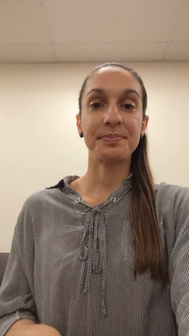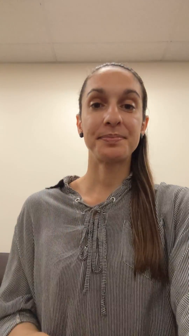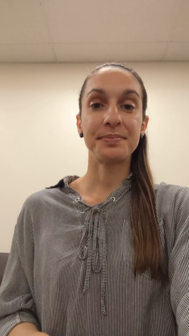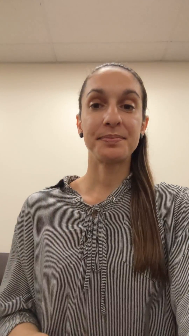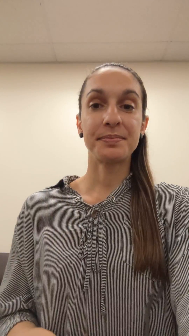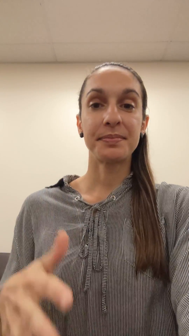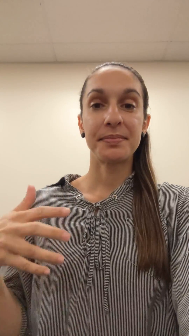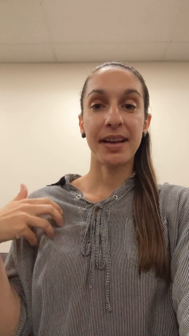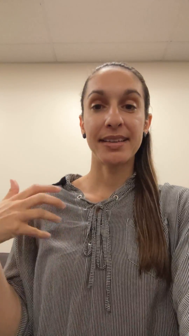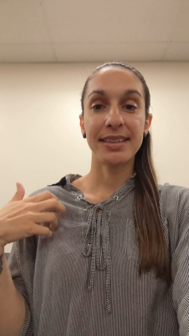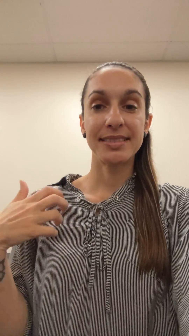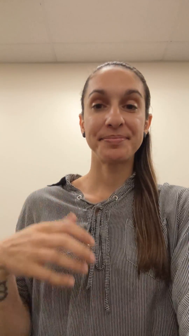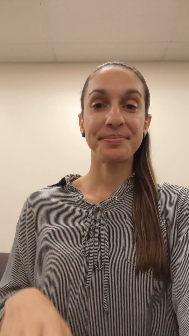monkey